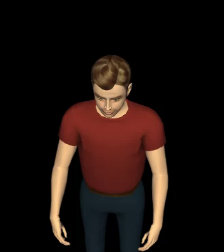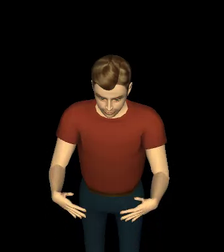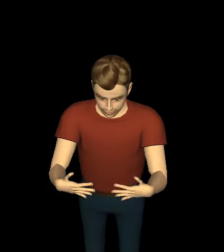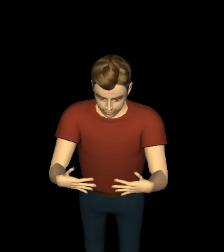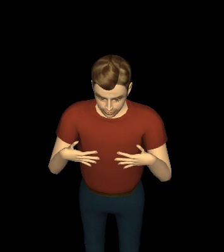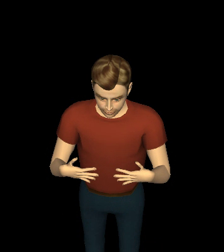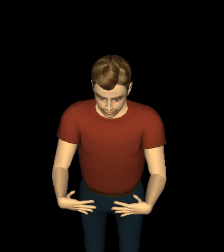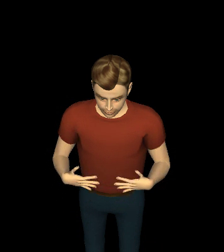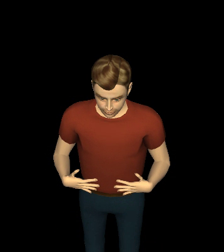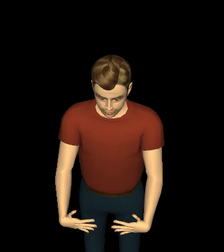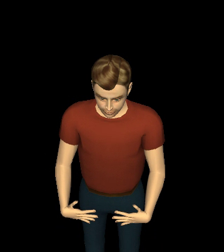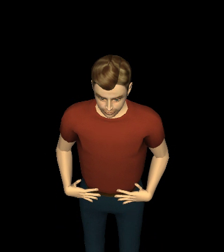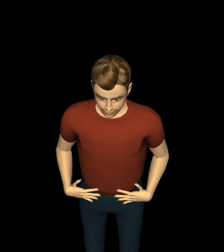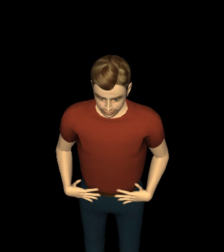جسم